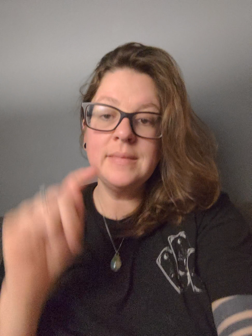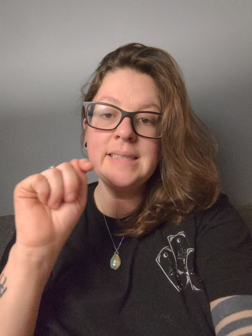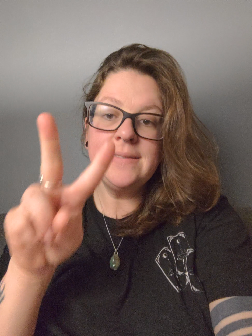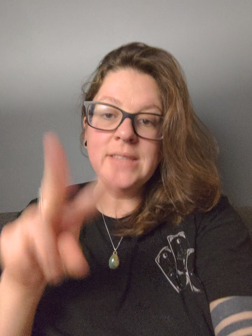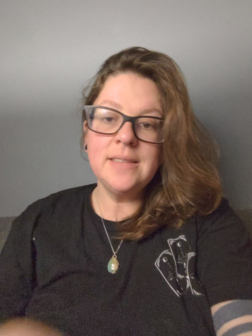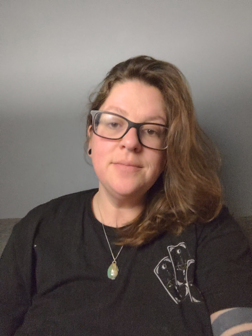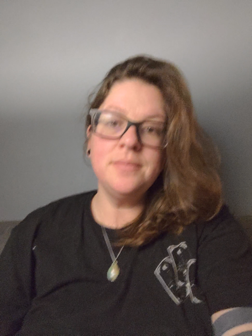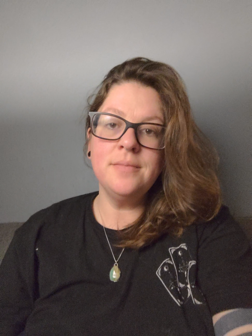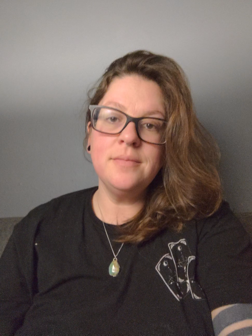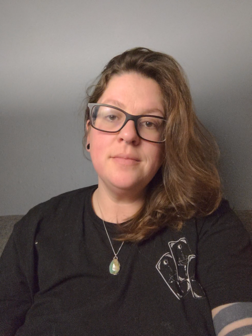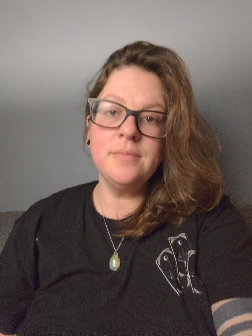TV